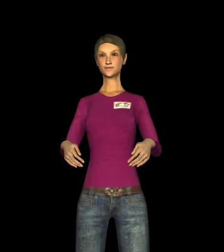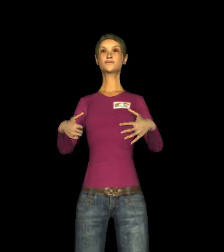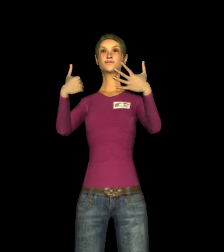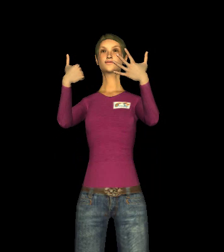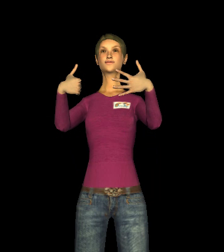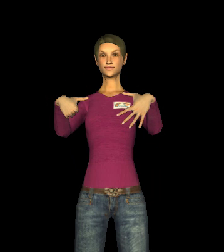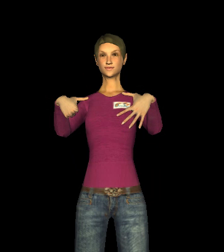16